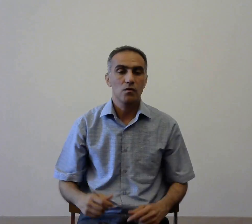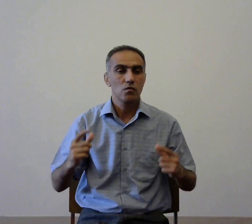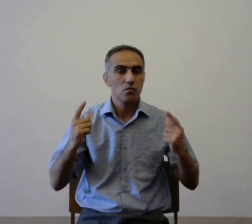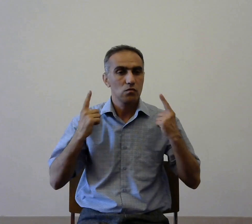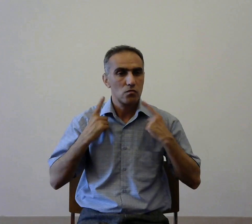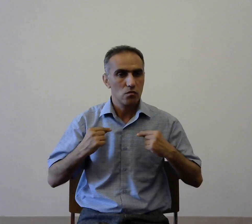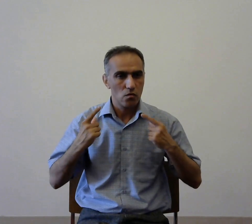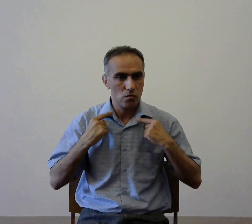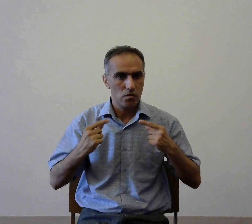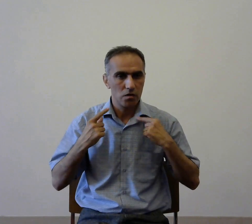köynək